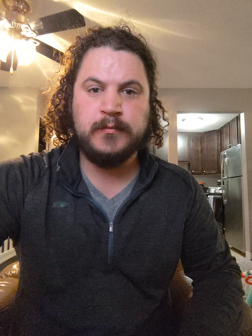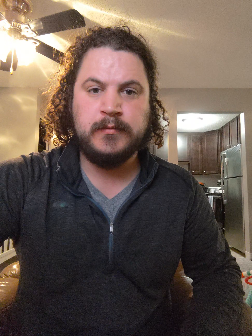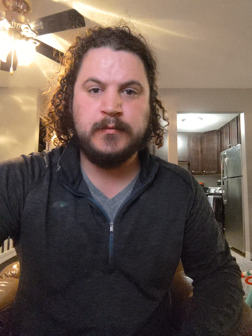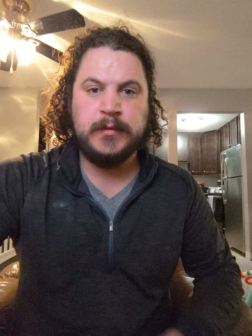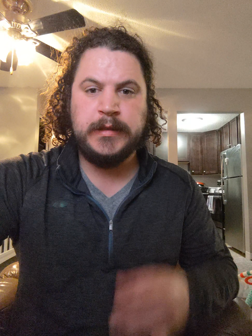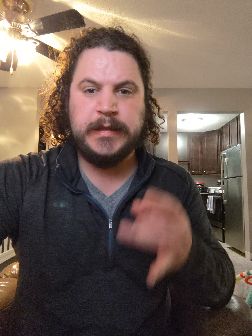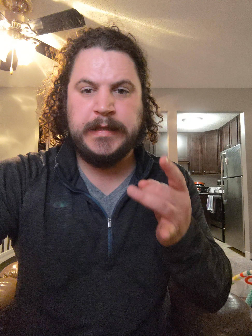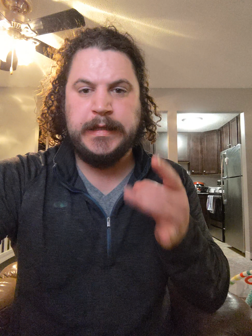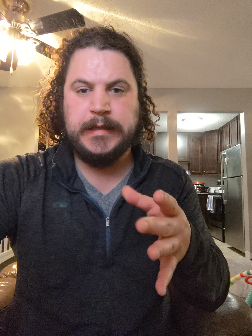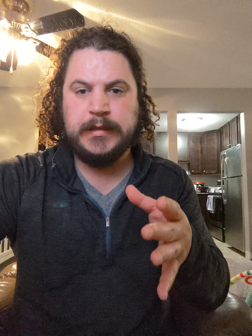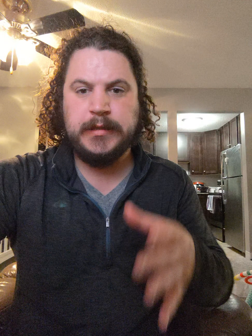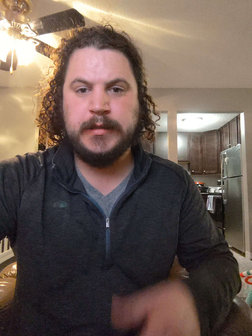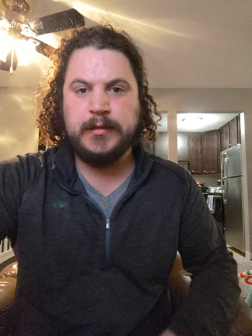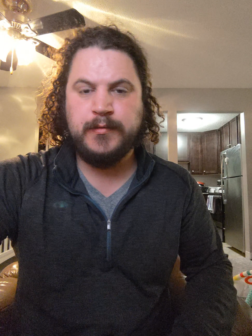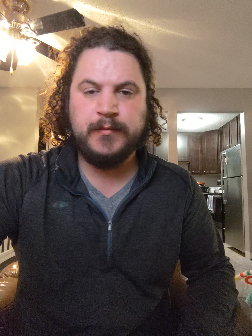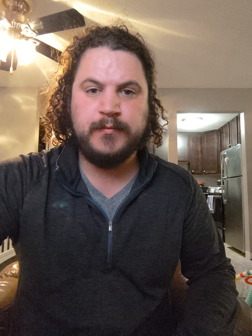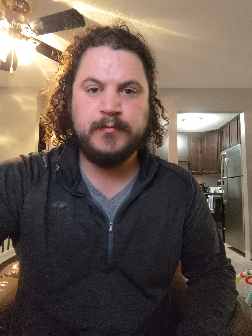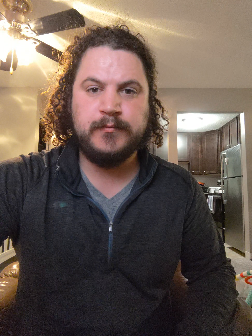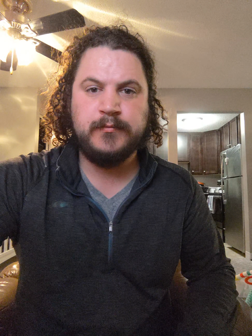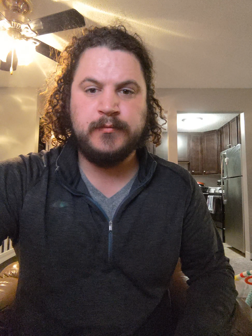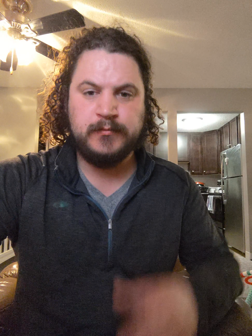hate